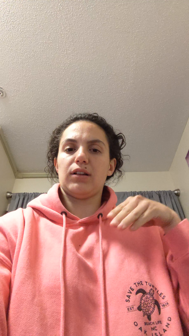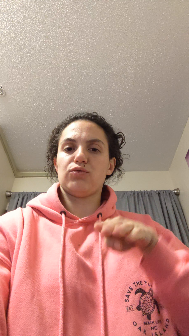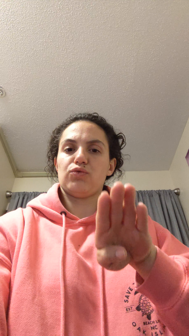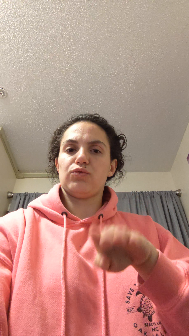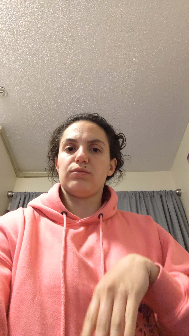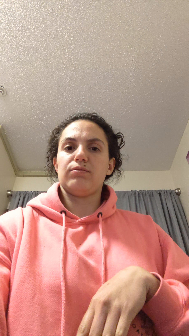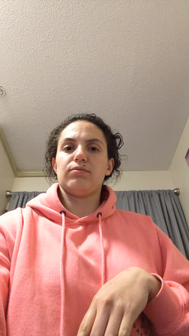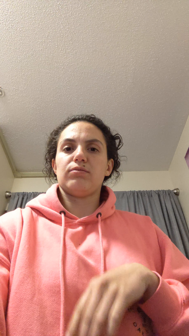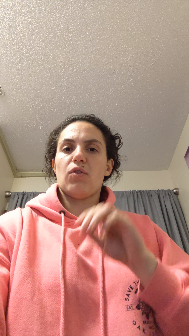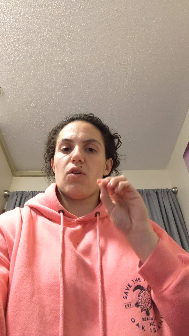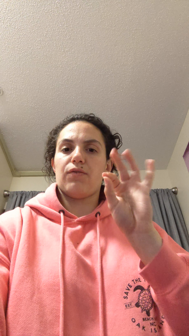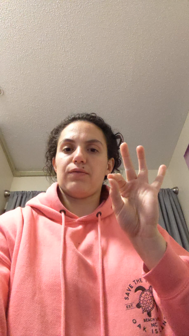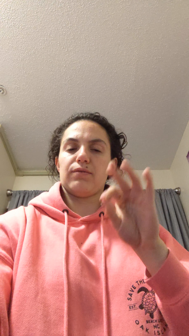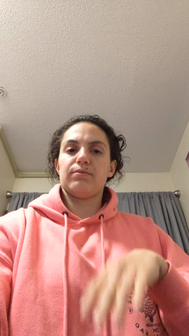of